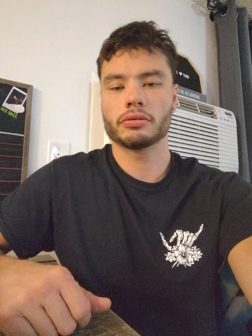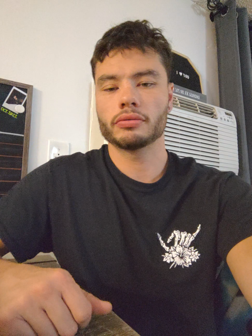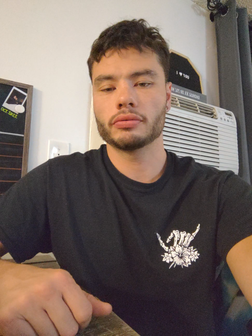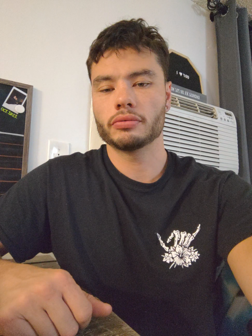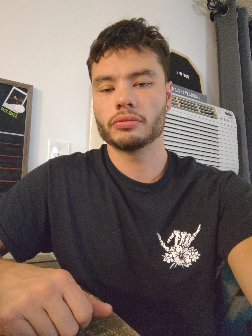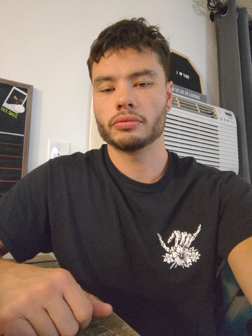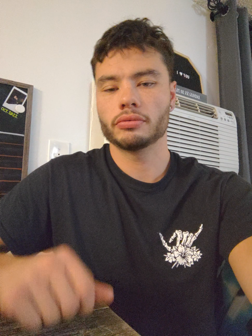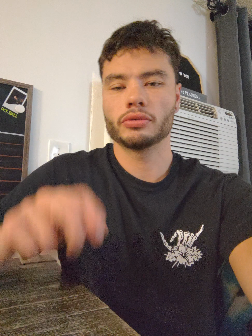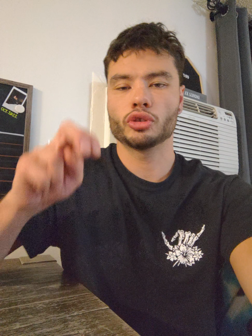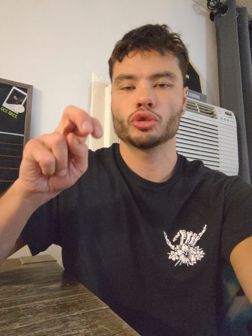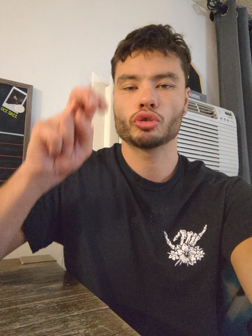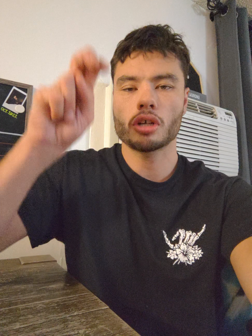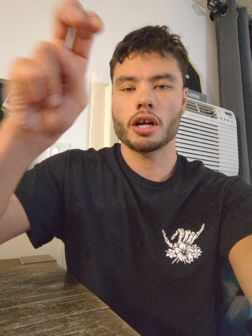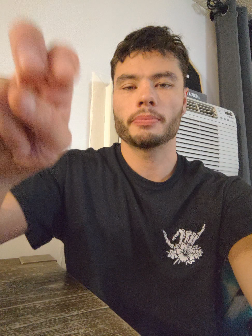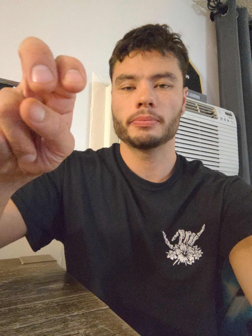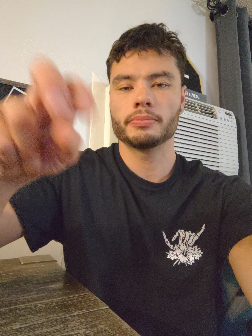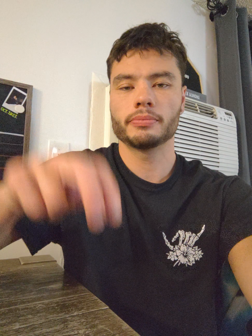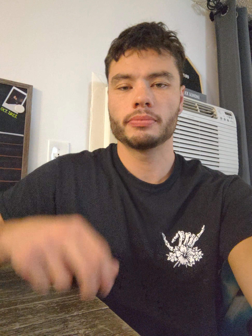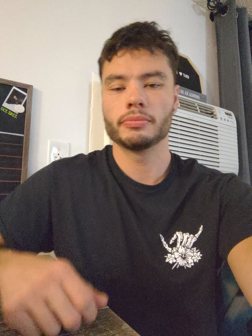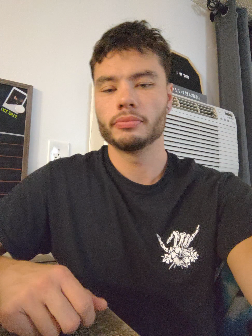jump